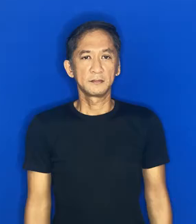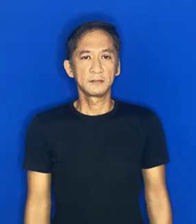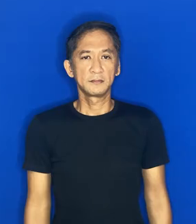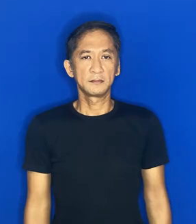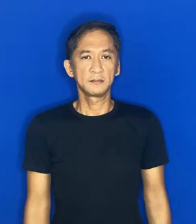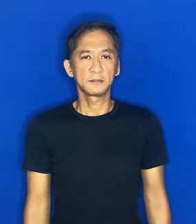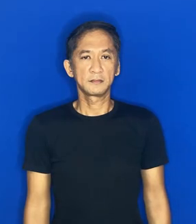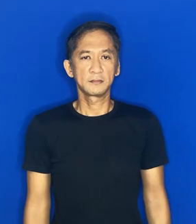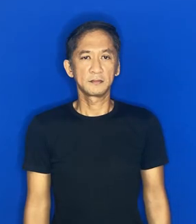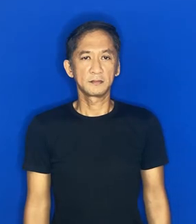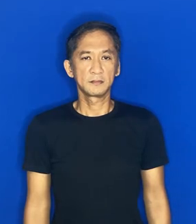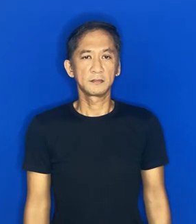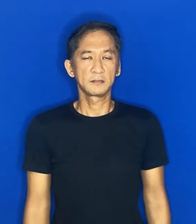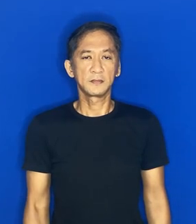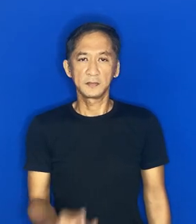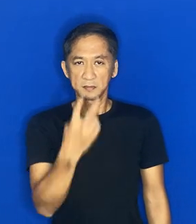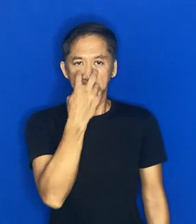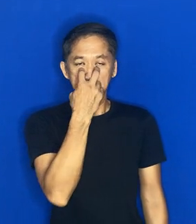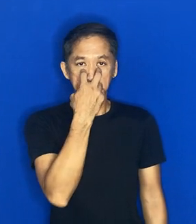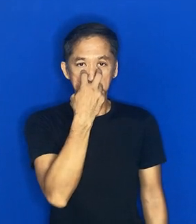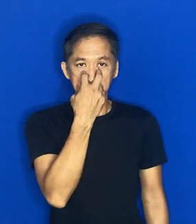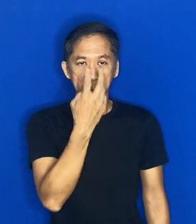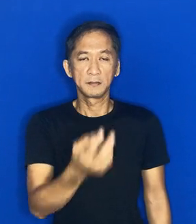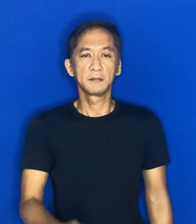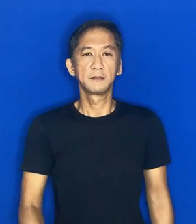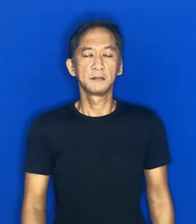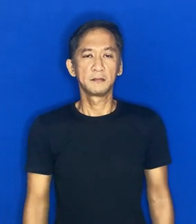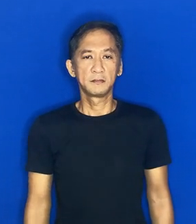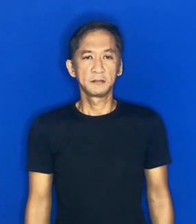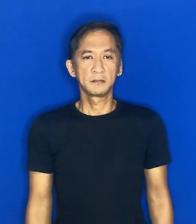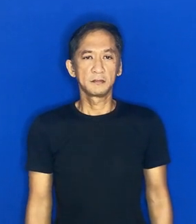blind